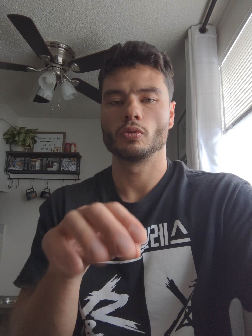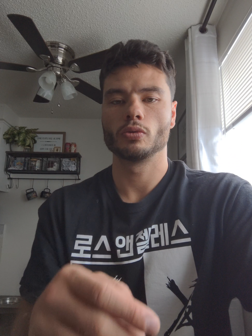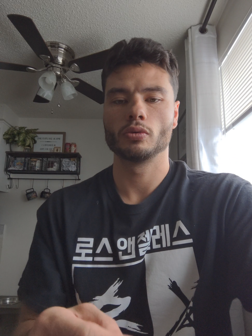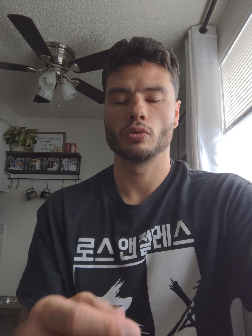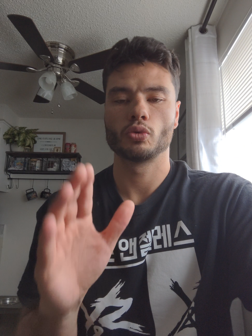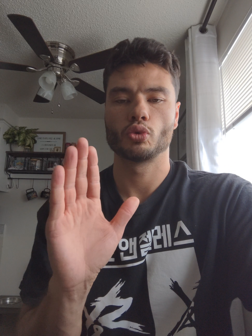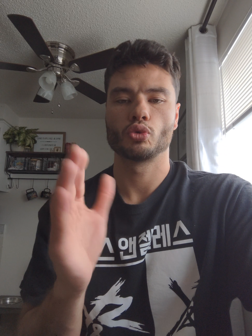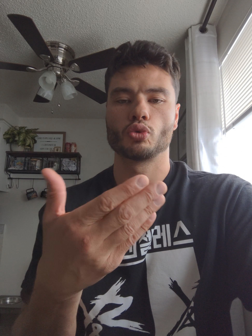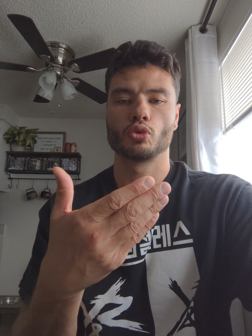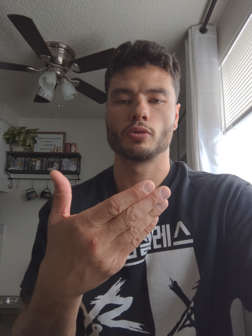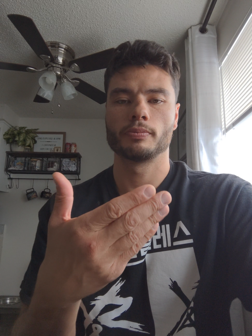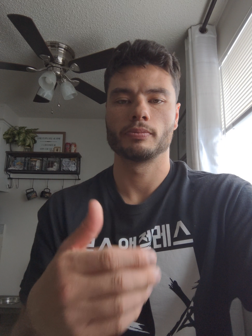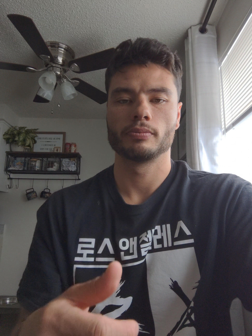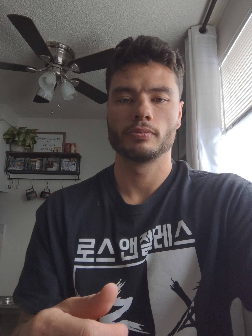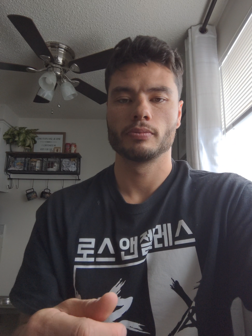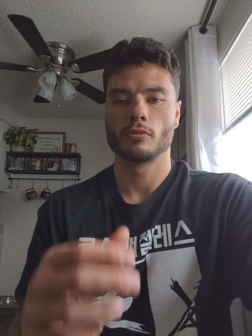room